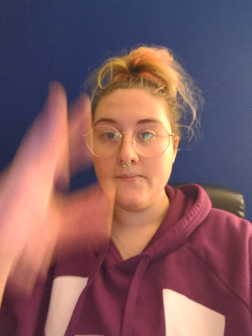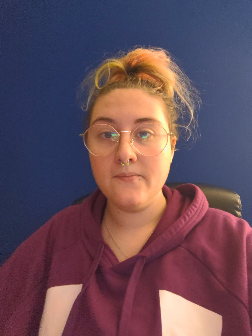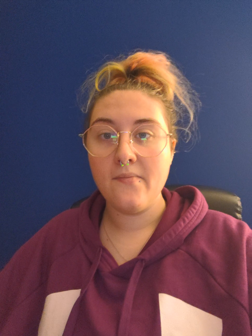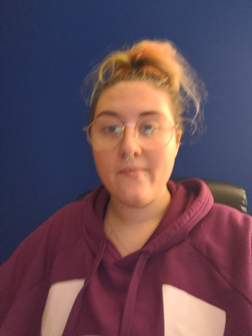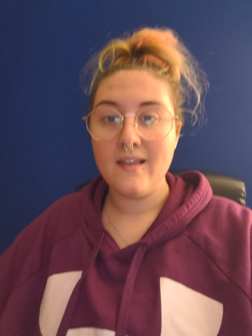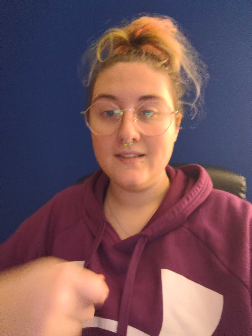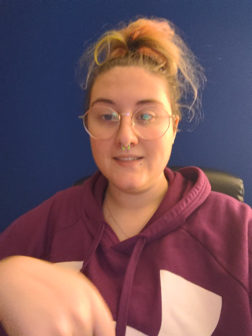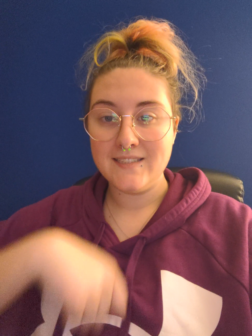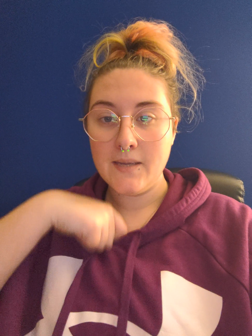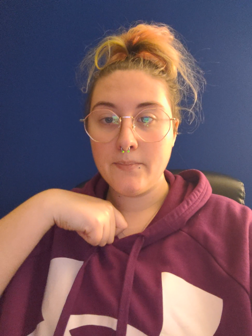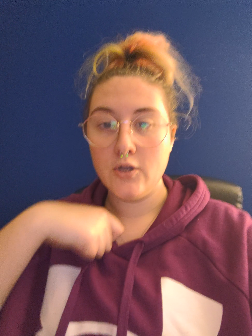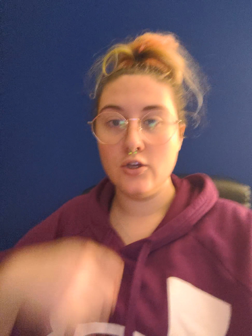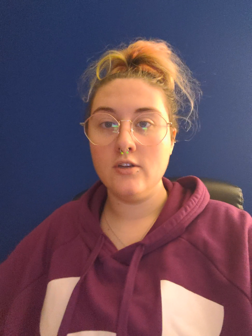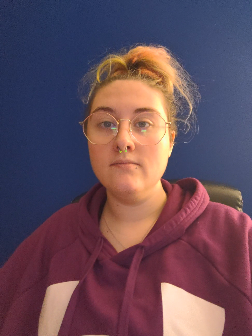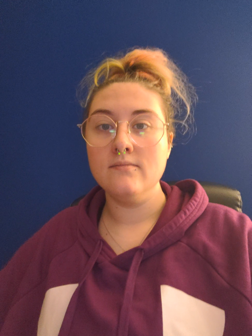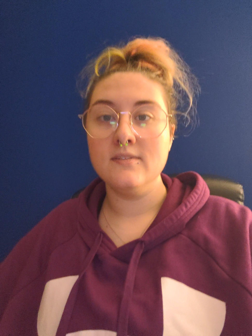zipper